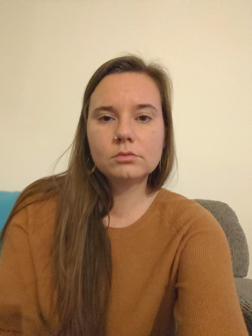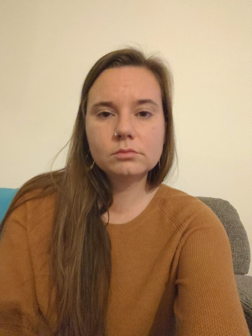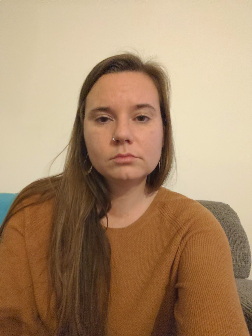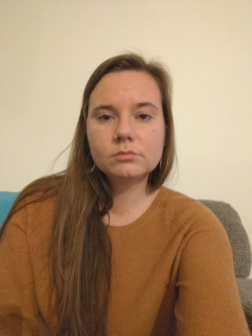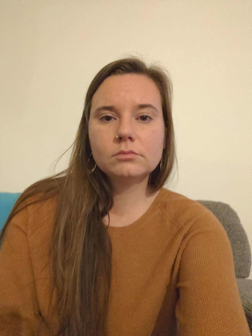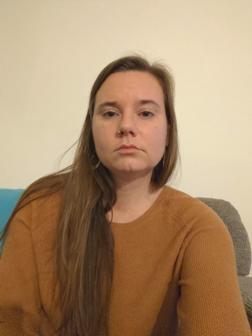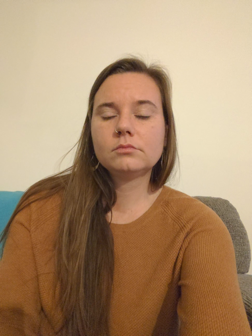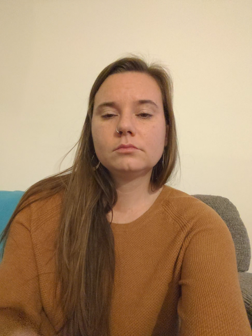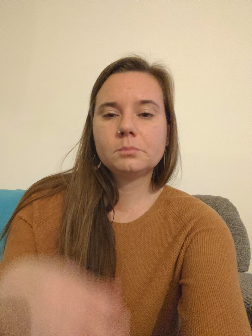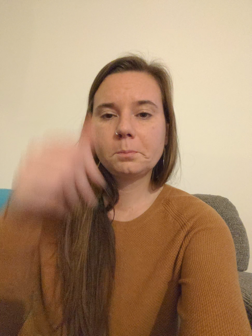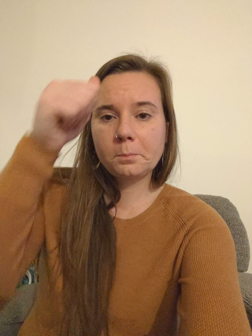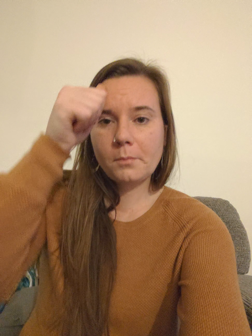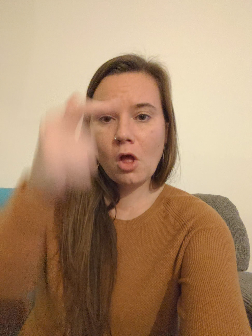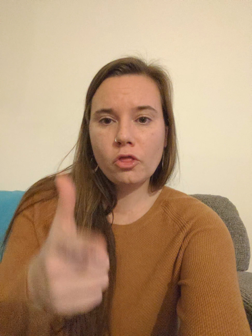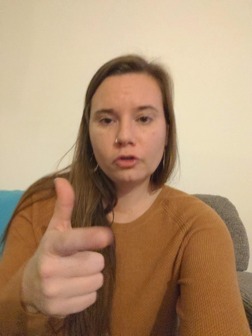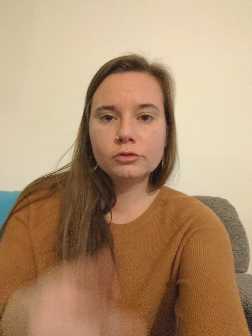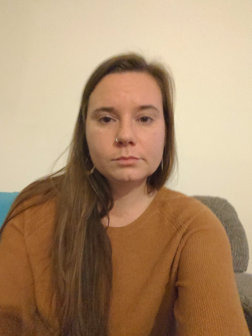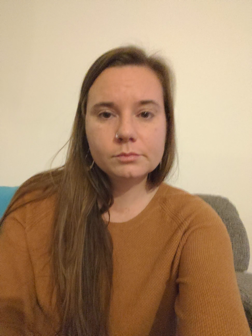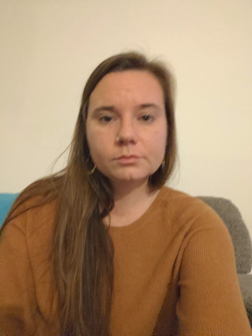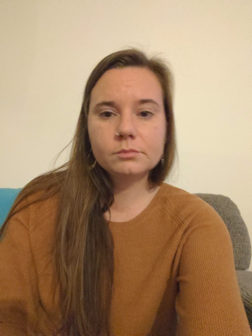brother